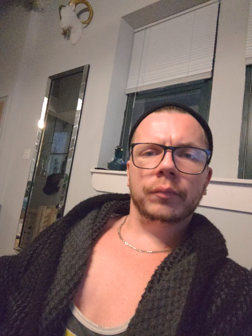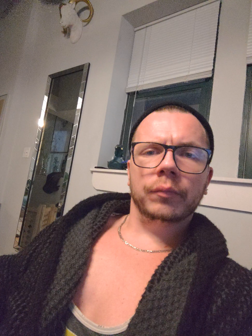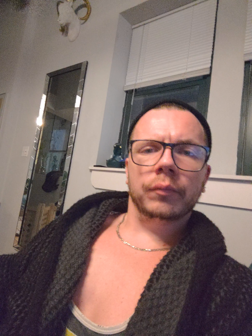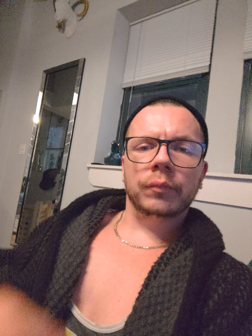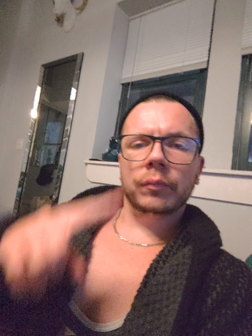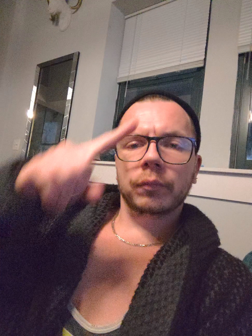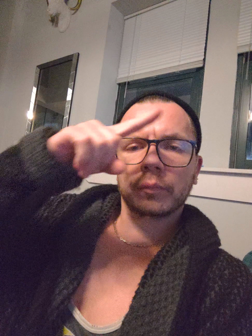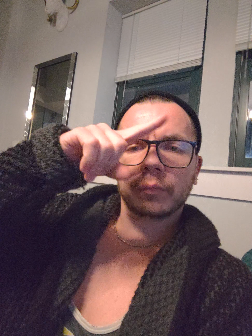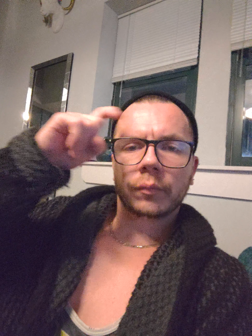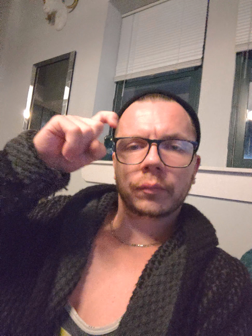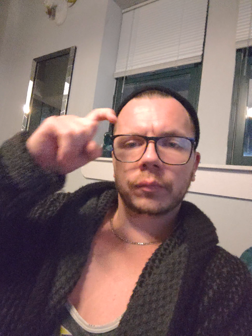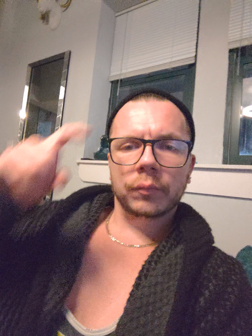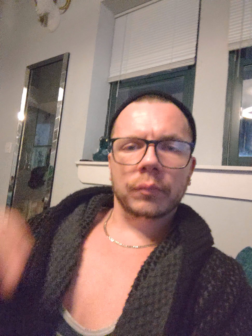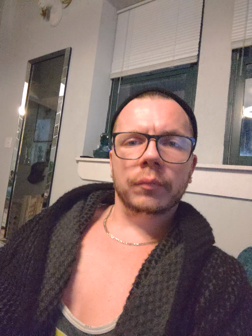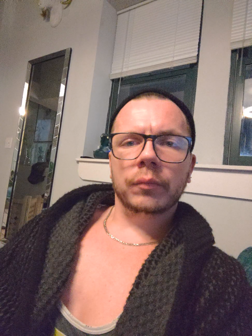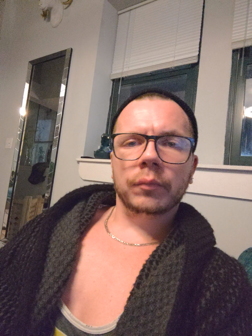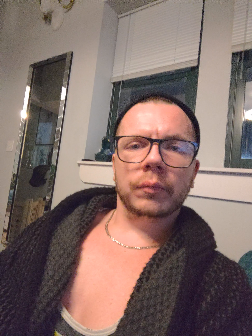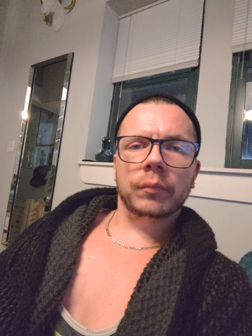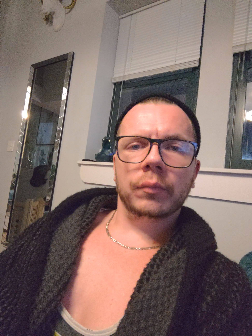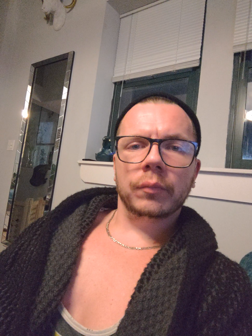because